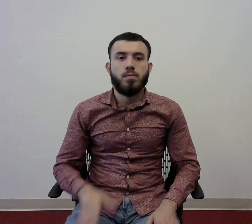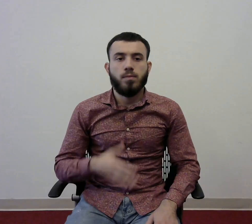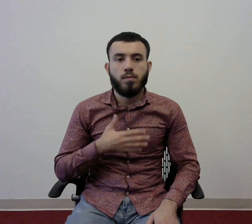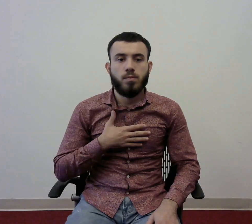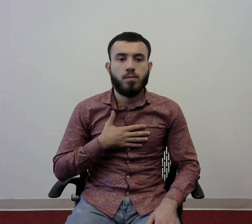mən